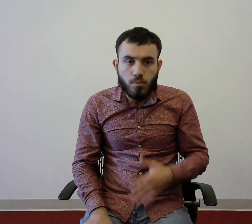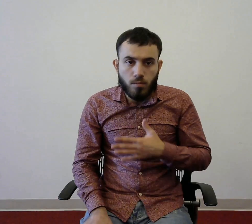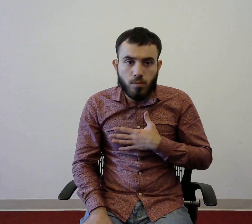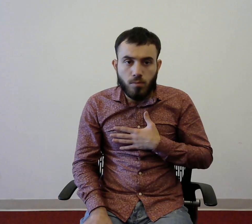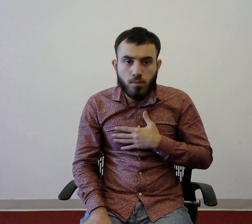mən